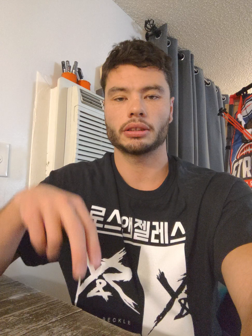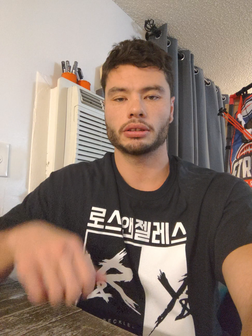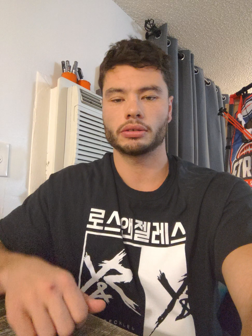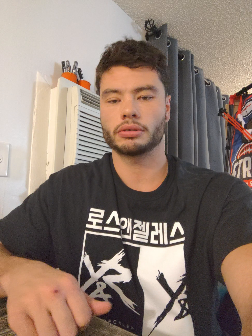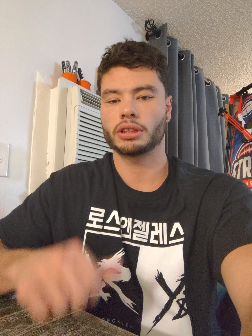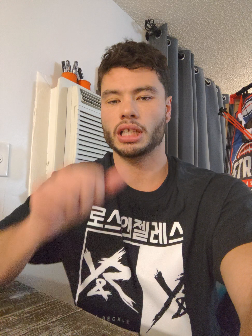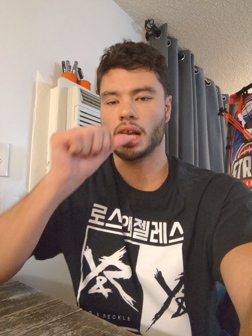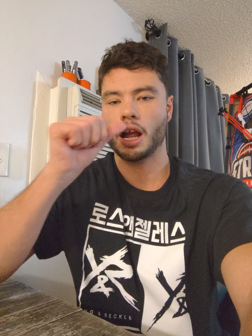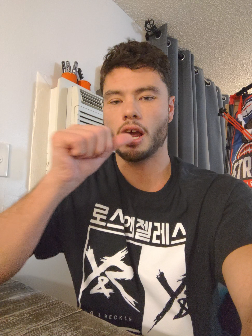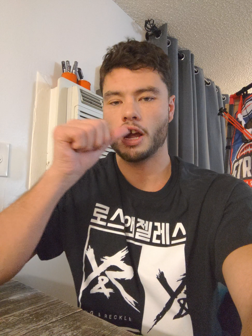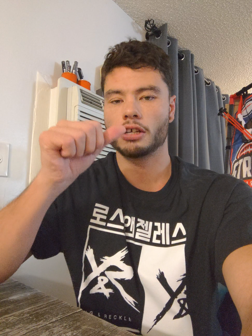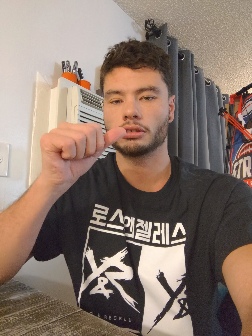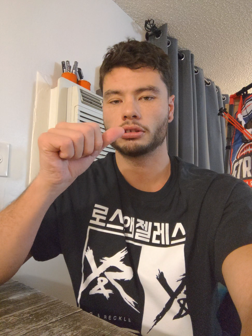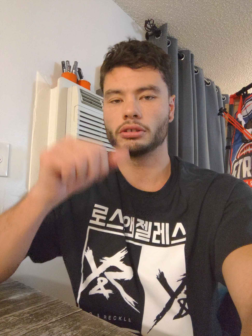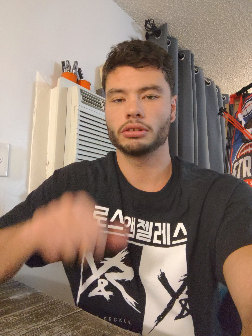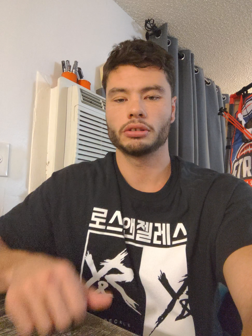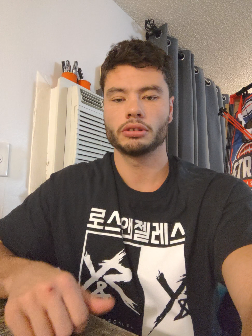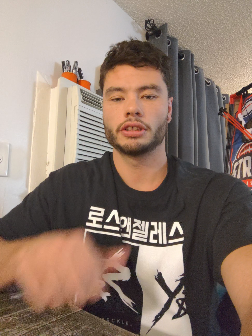nuts